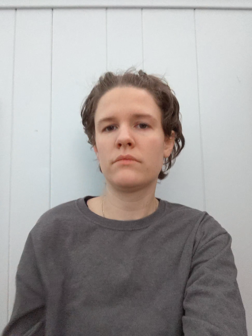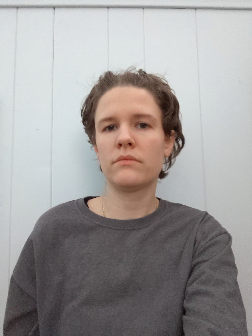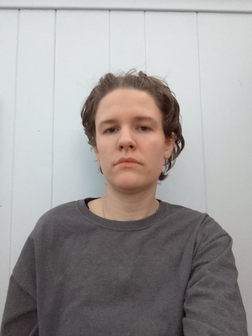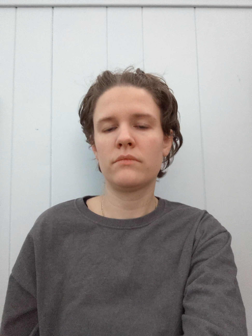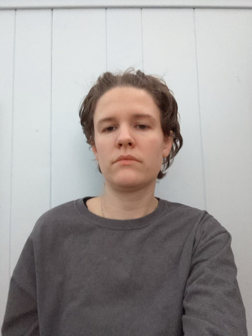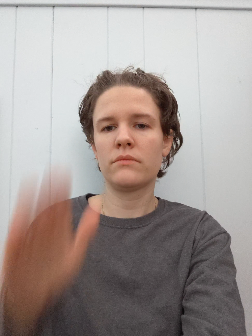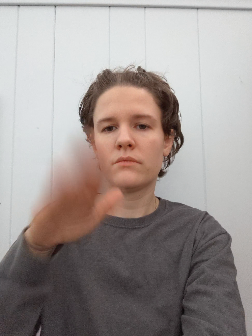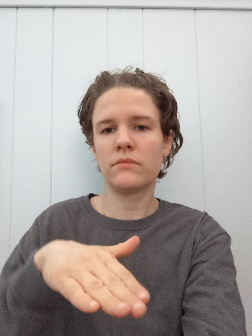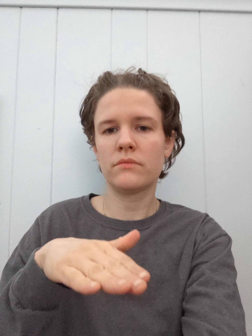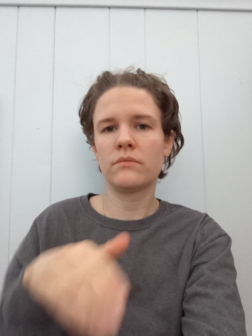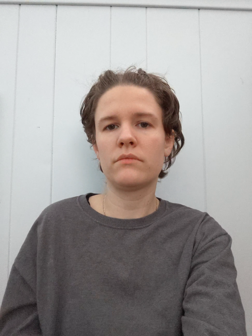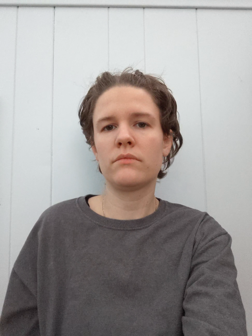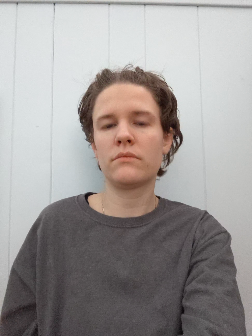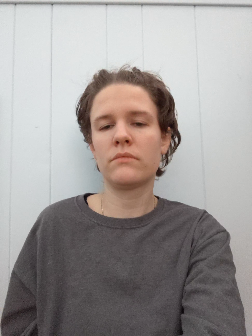on